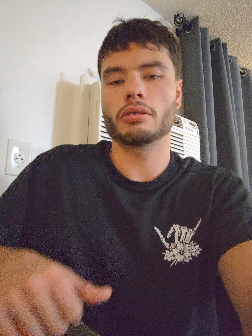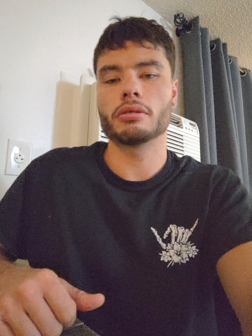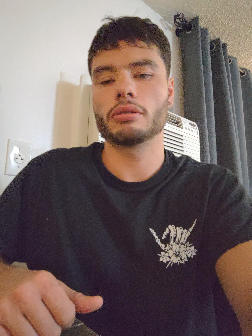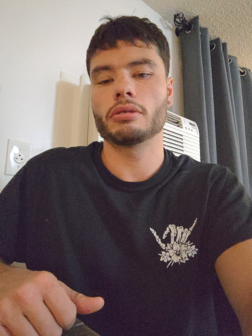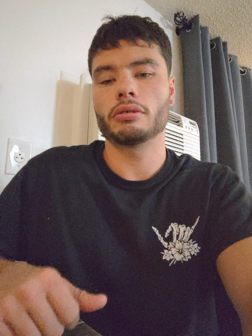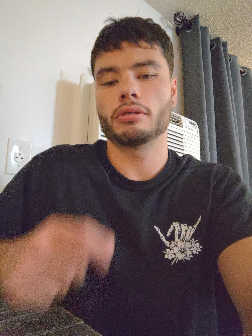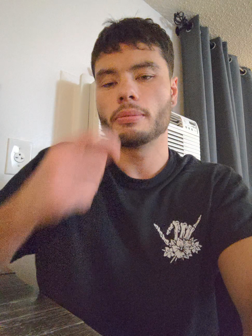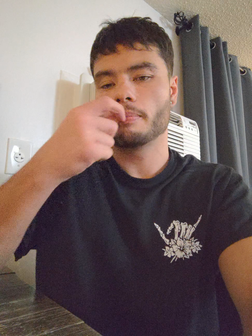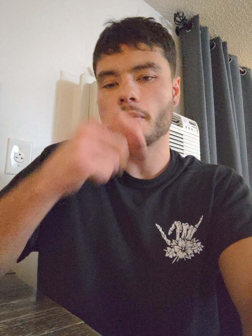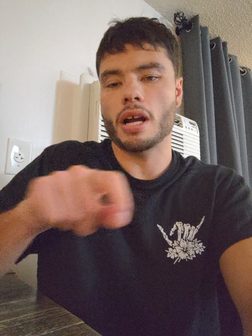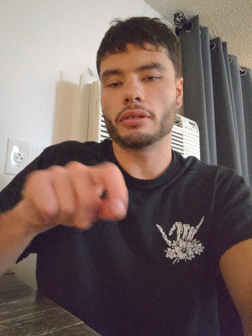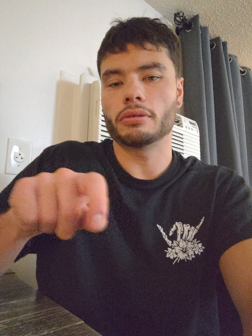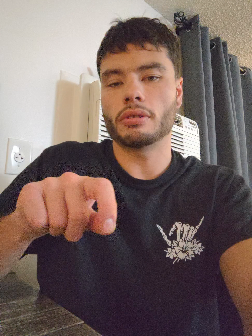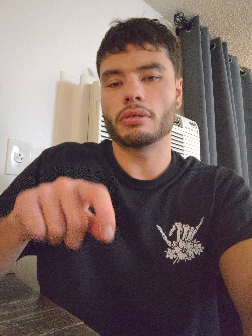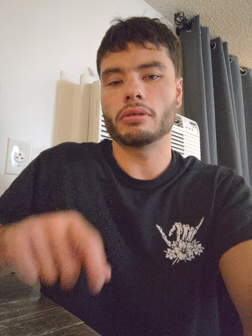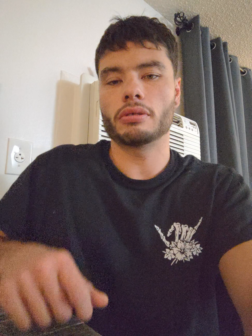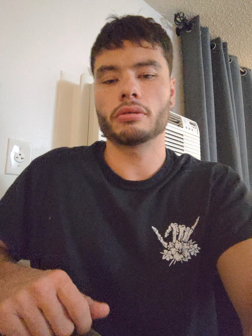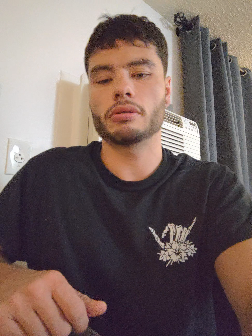pen